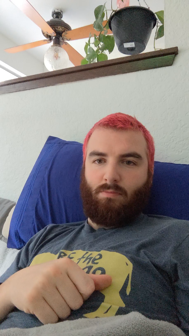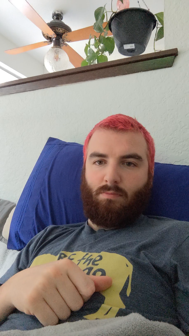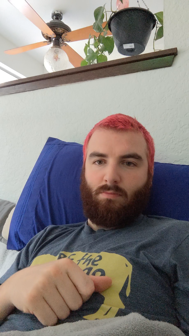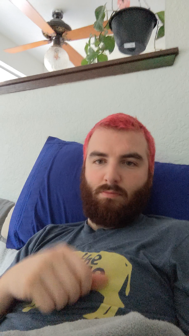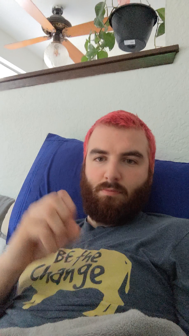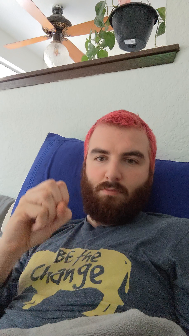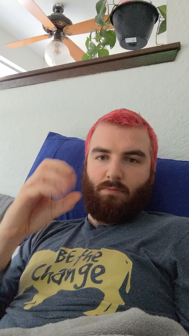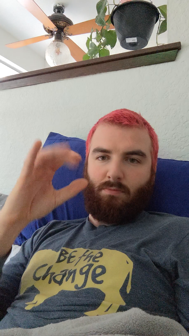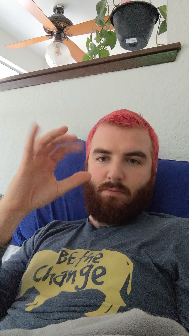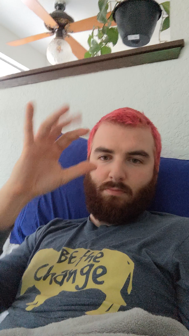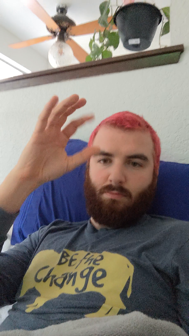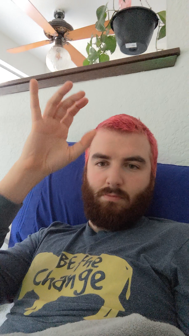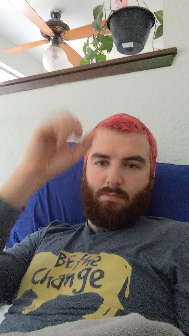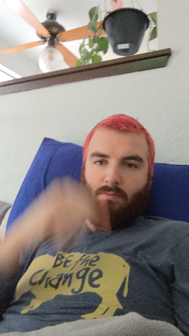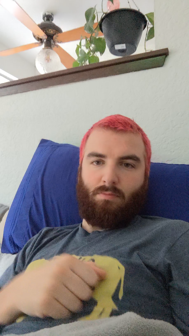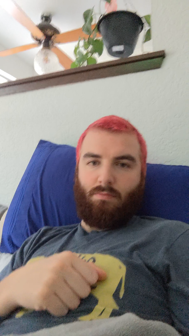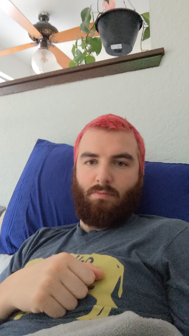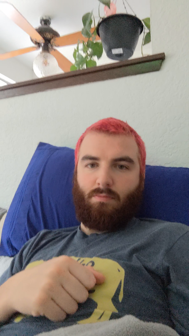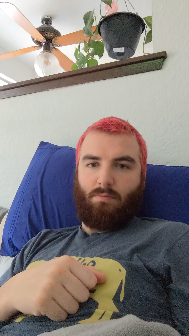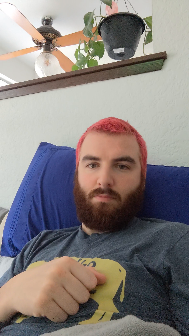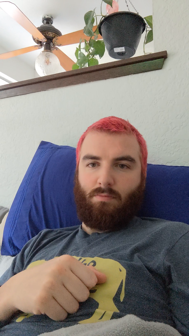bubbles